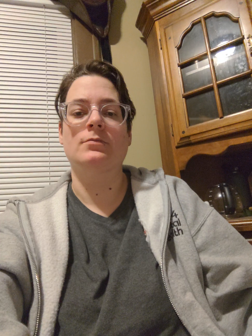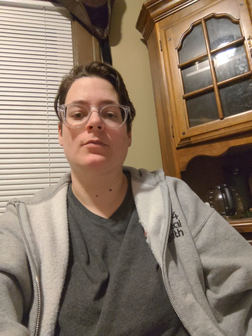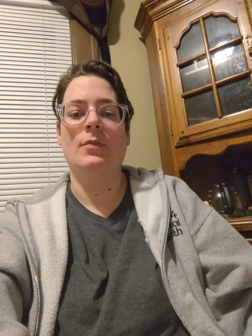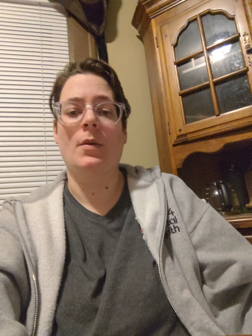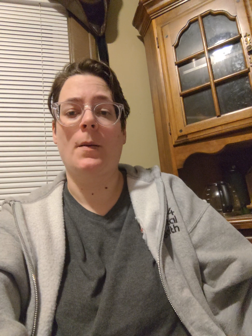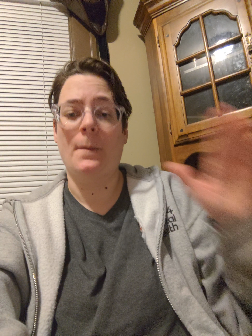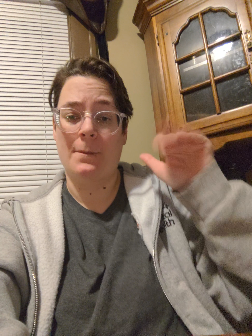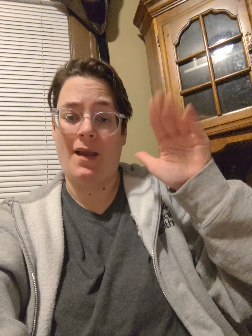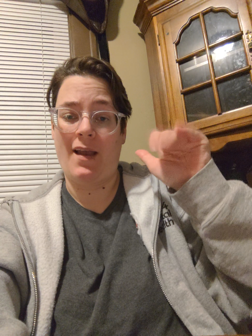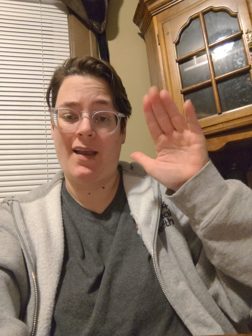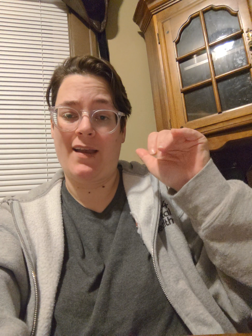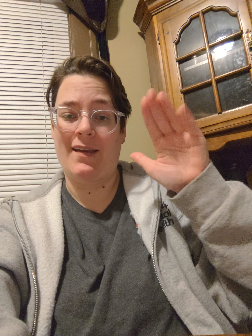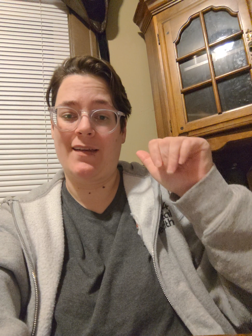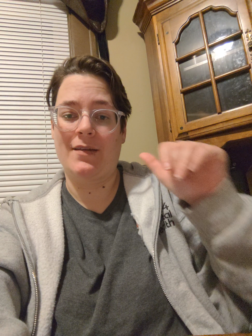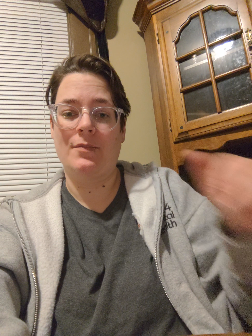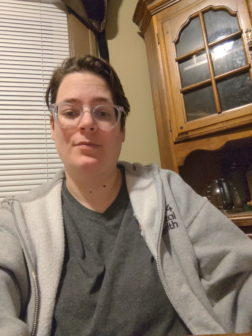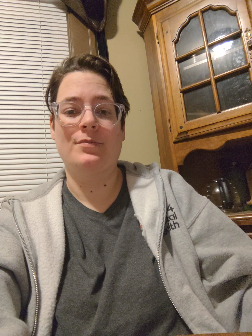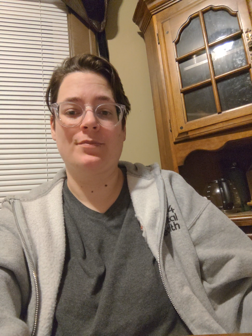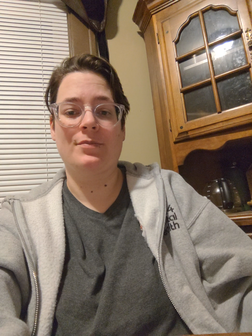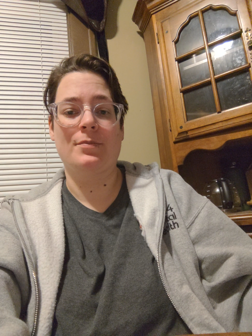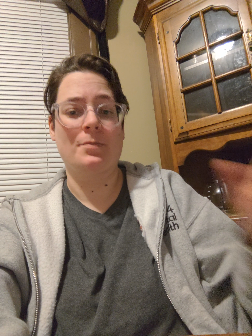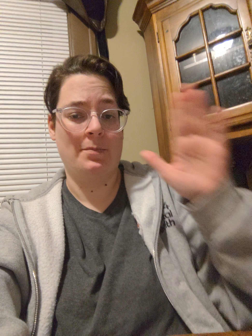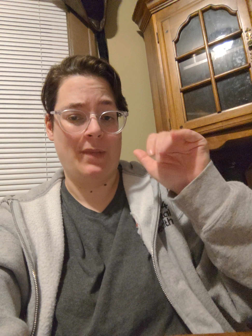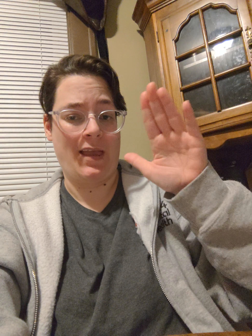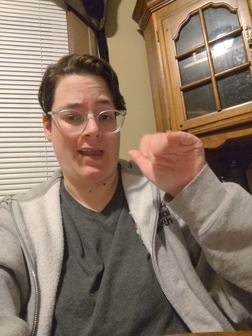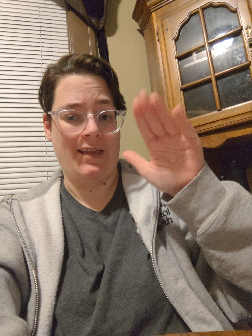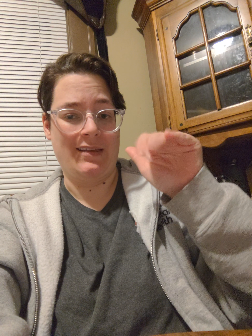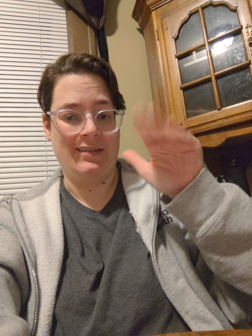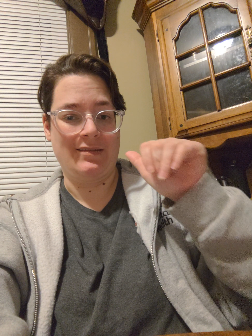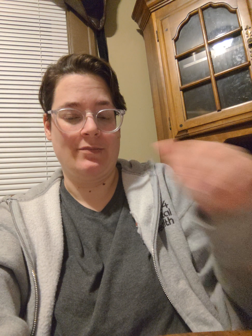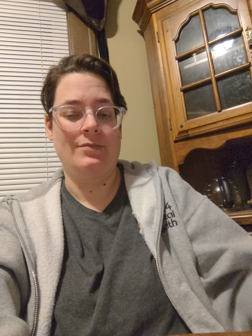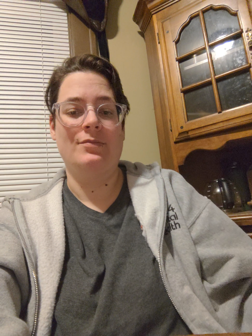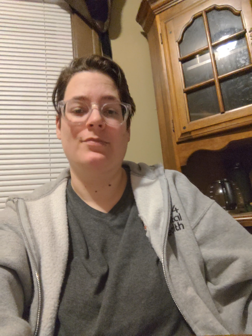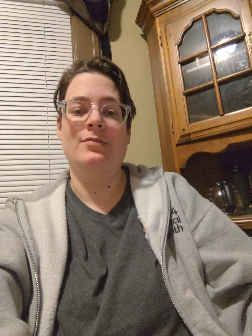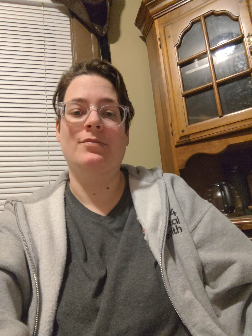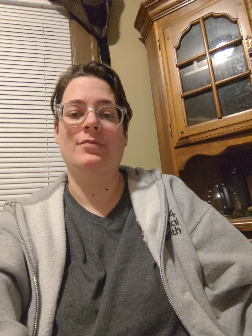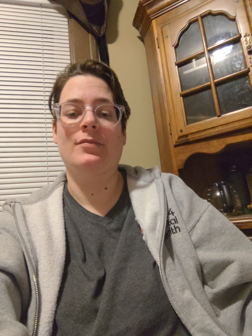bye